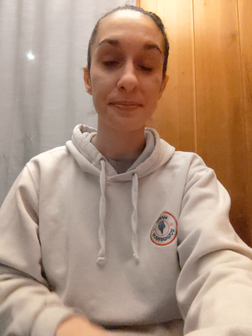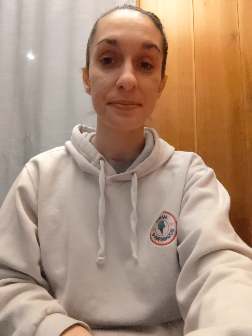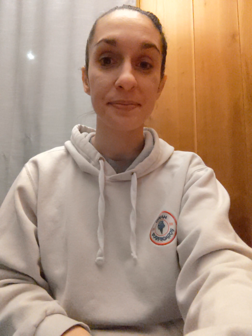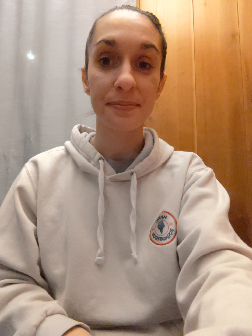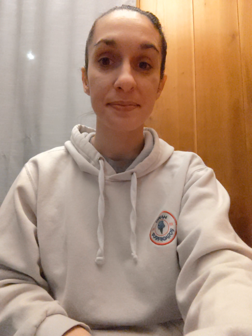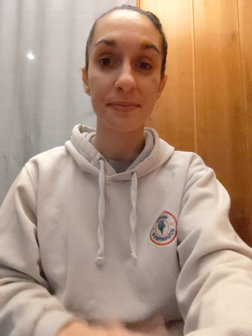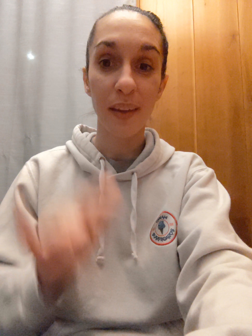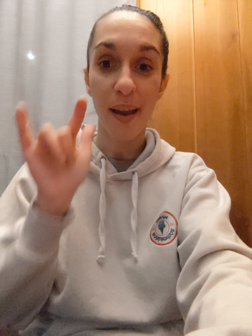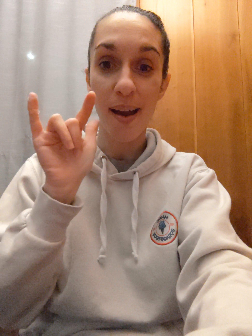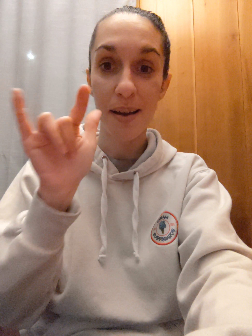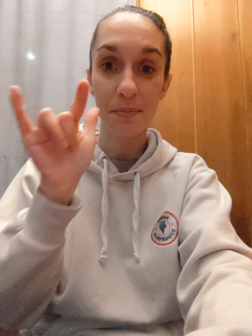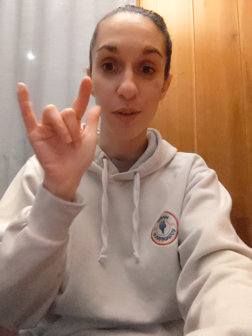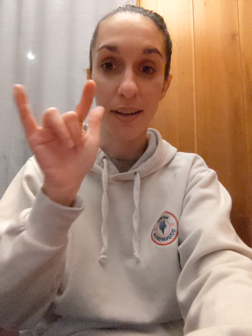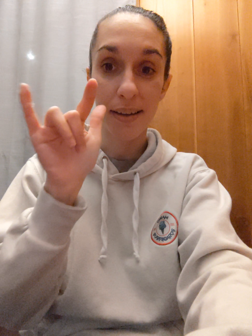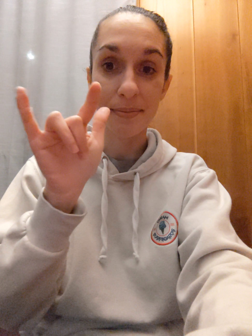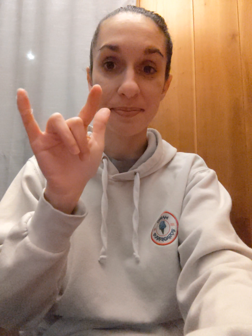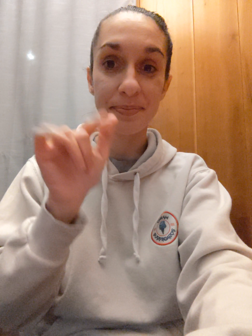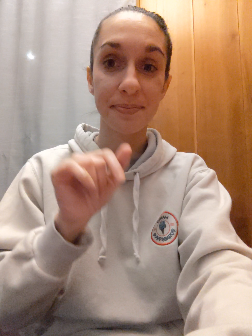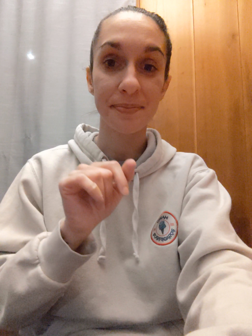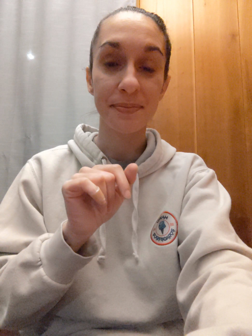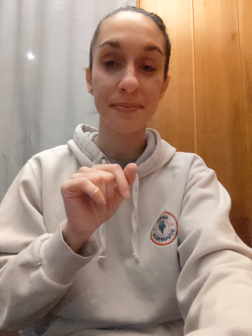airplane